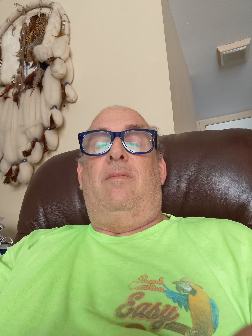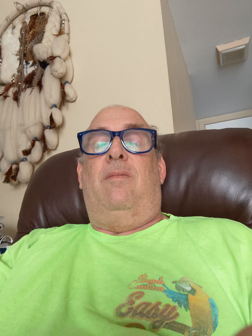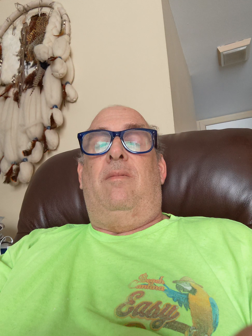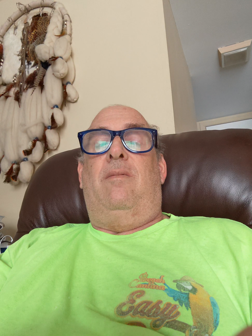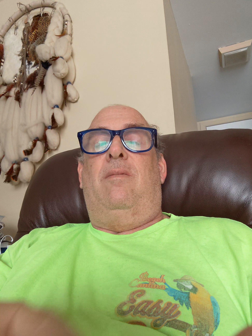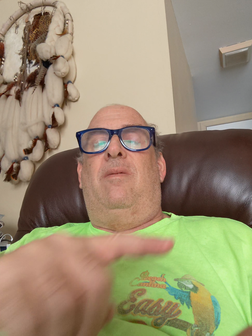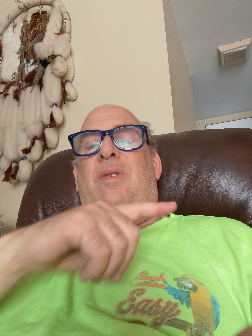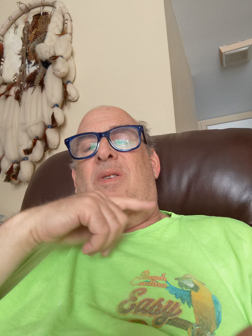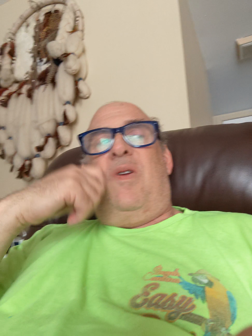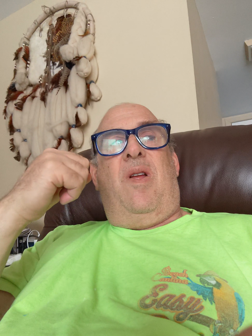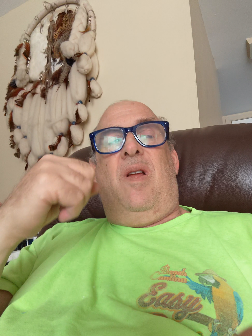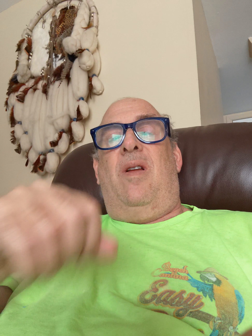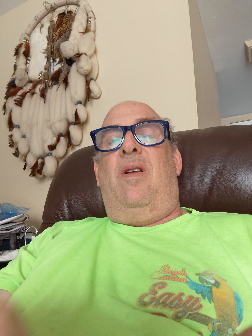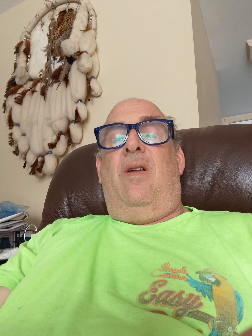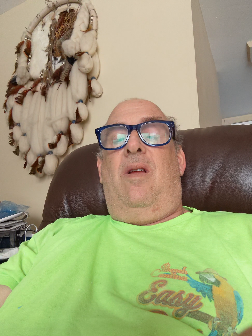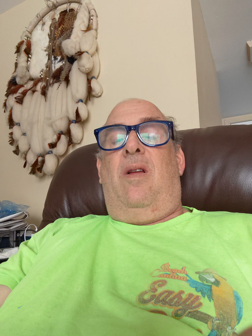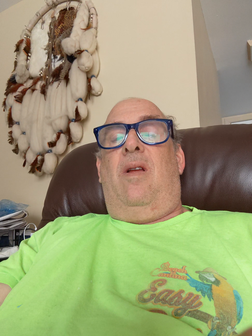dryer